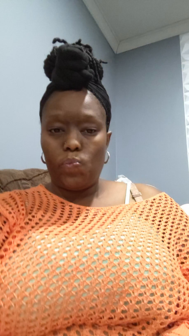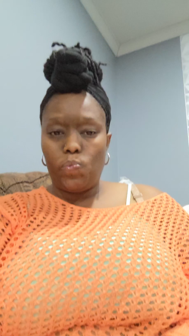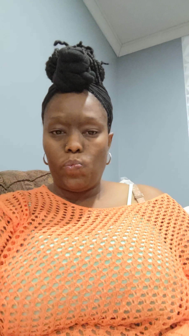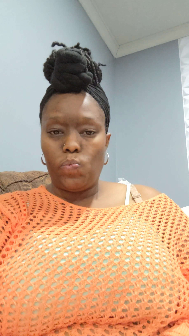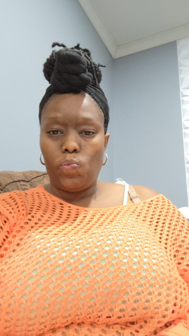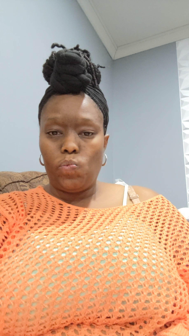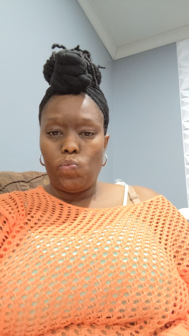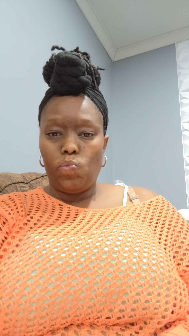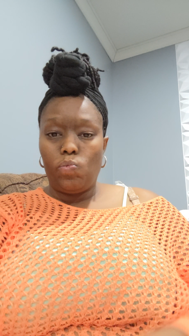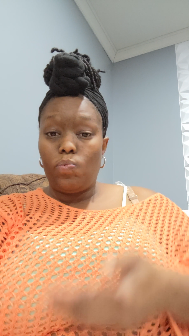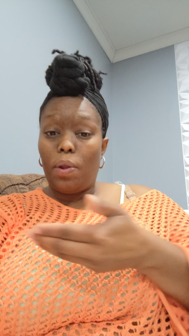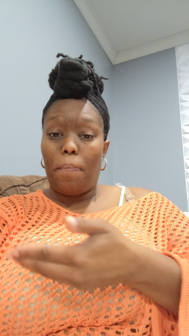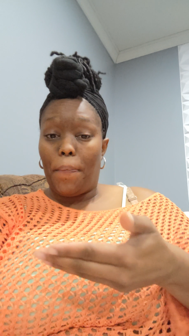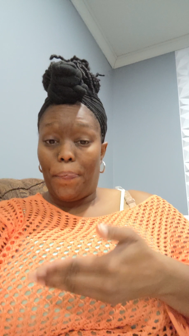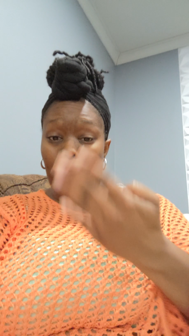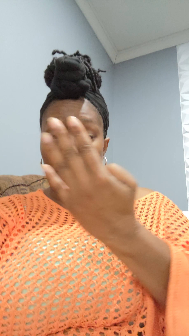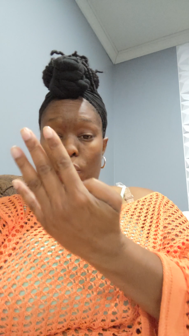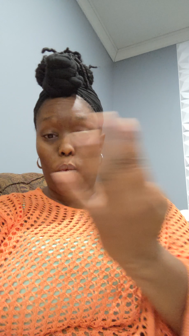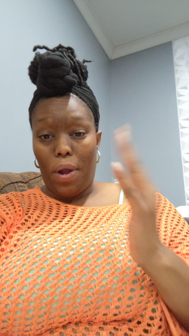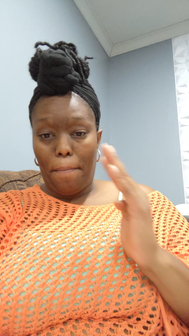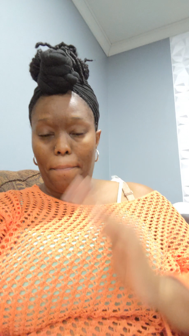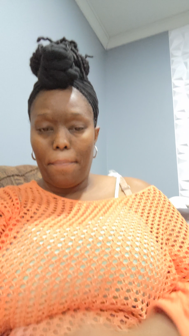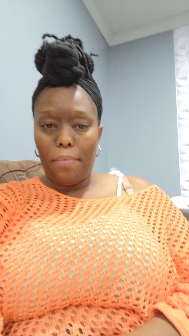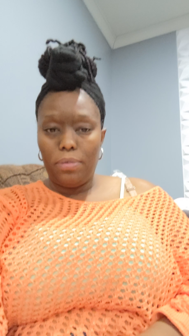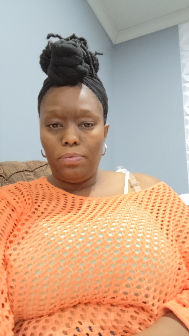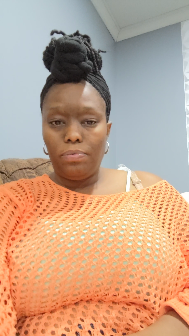crib